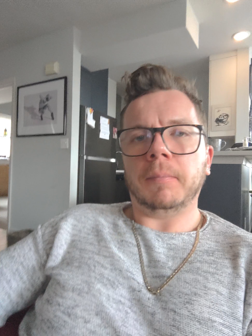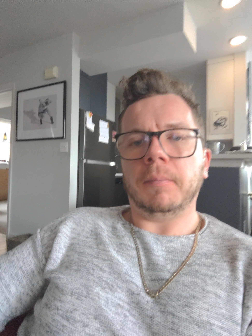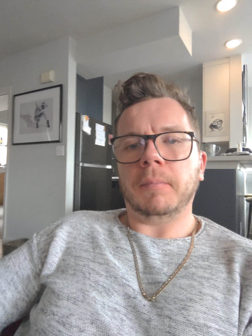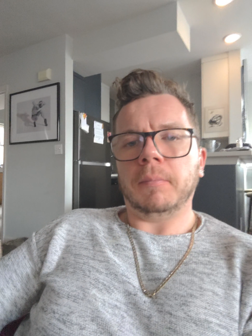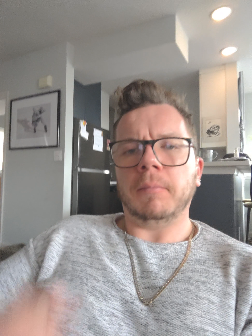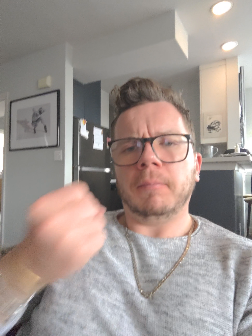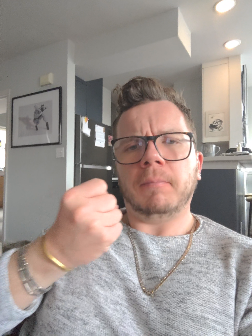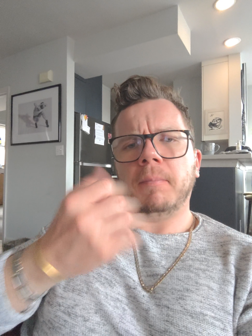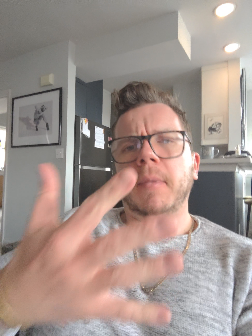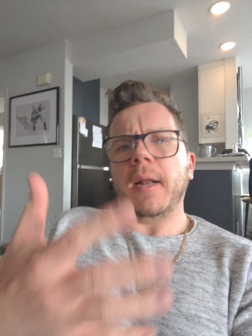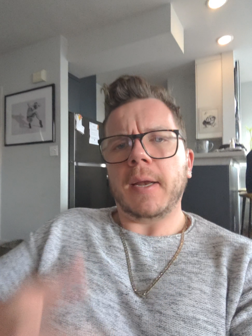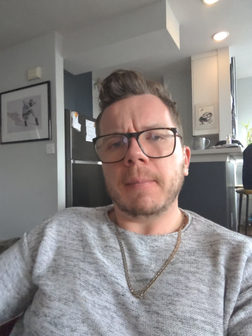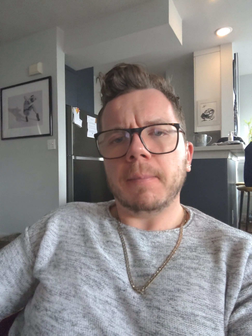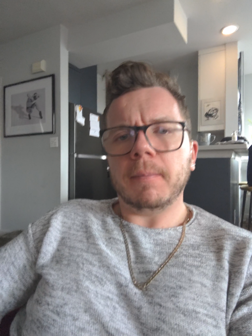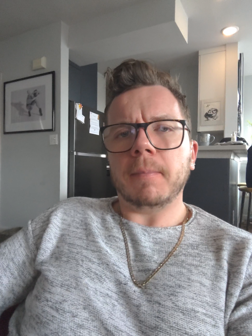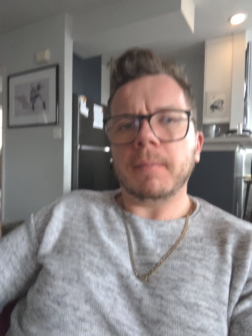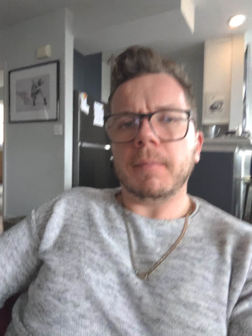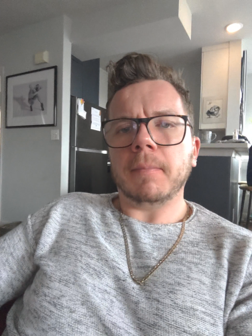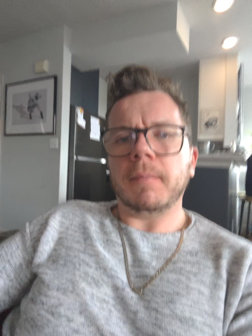many